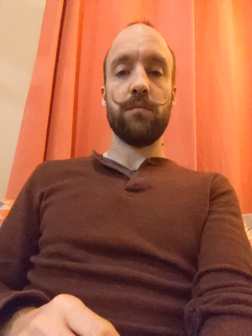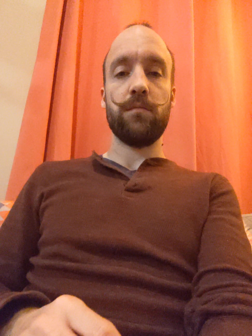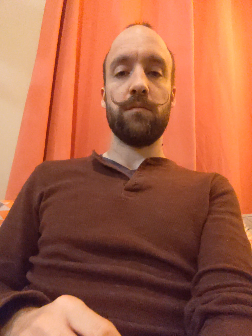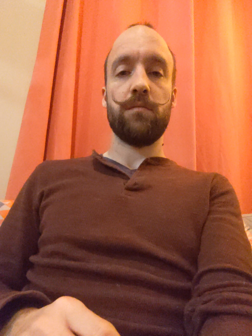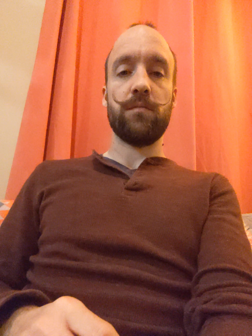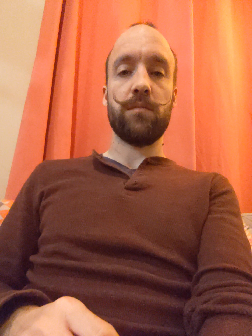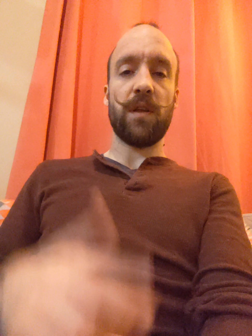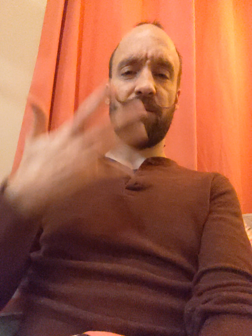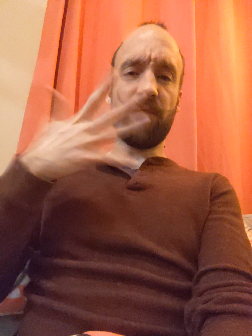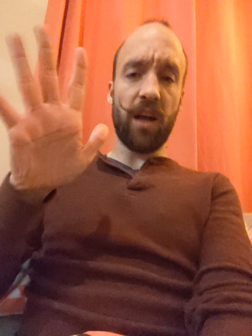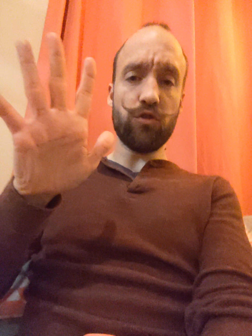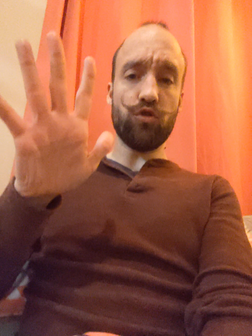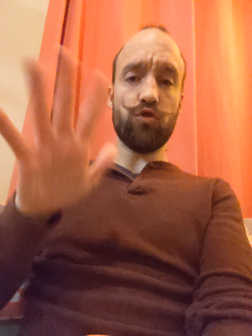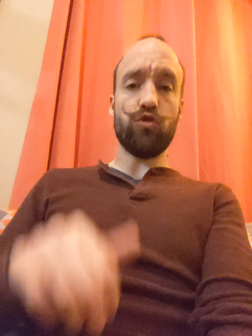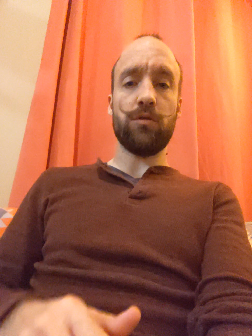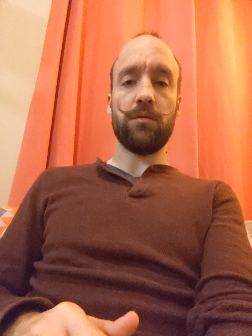finish